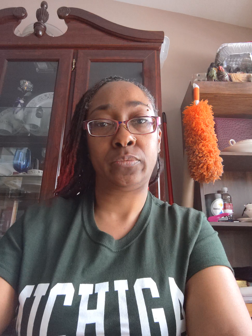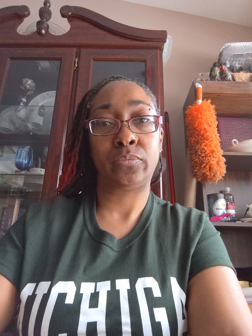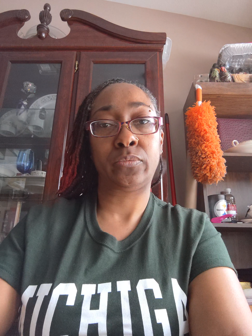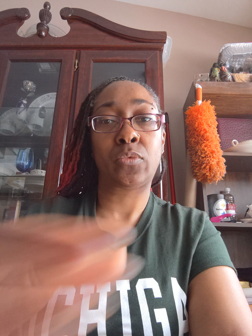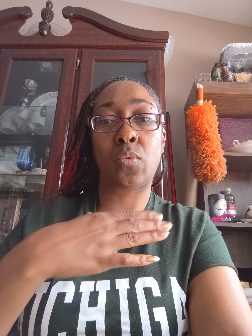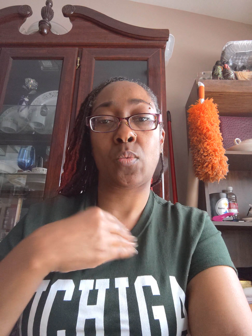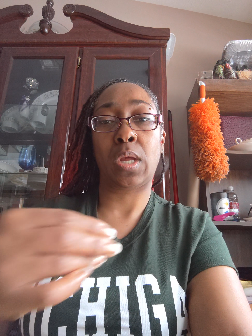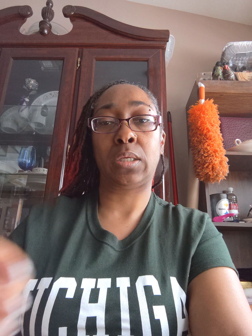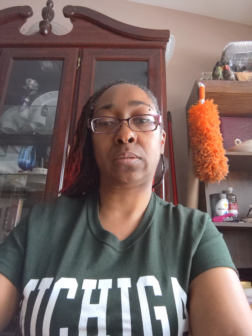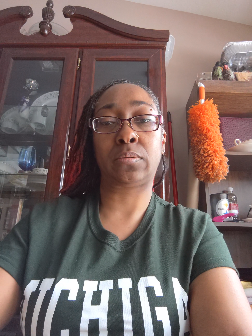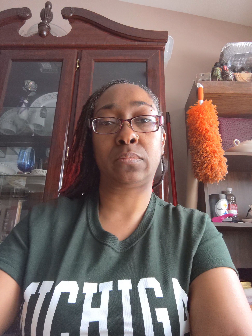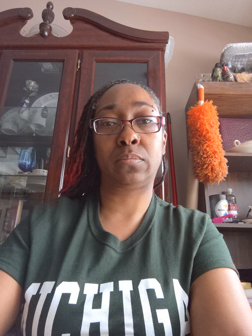white